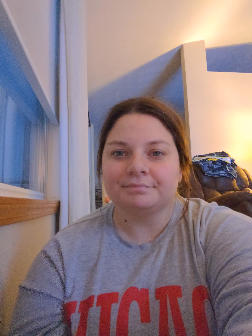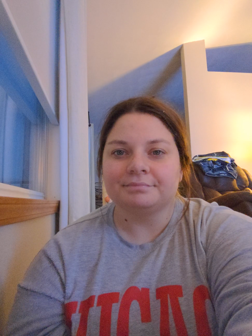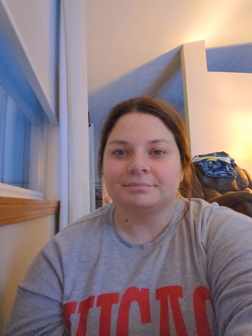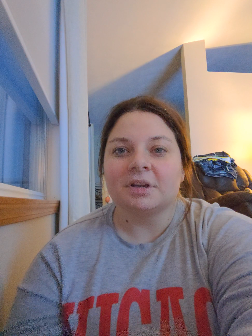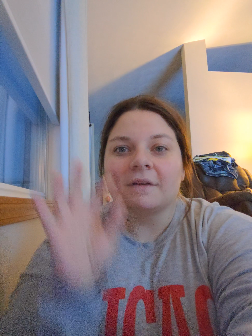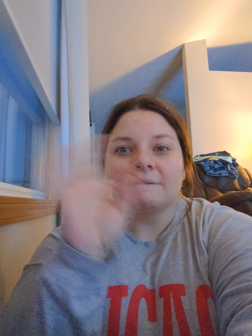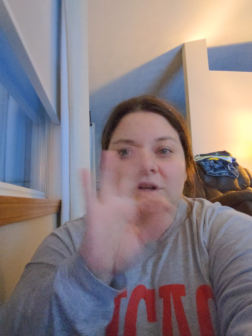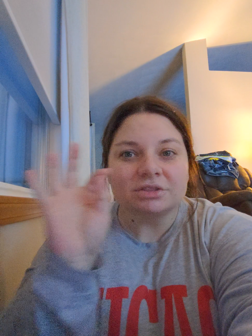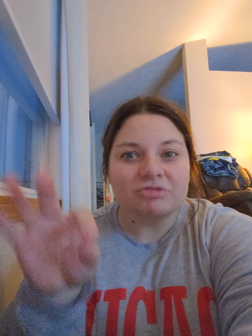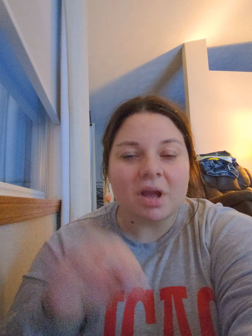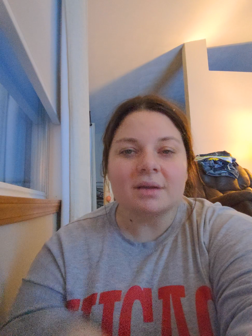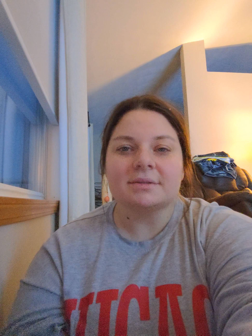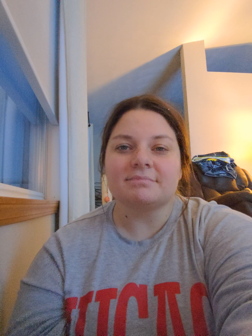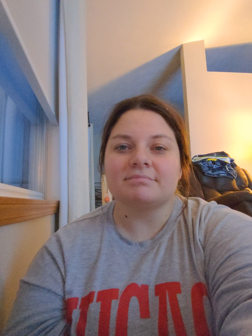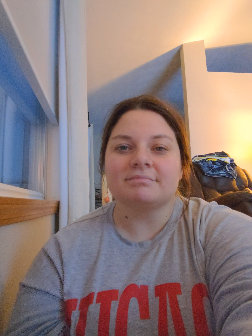french fries